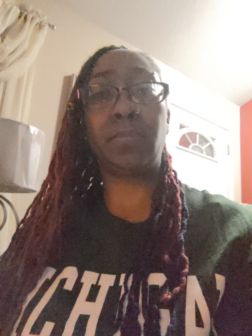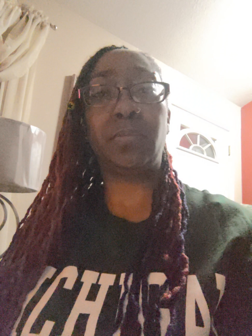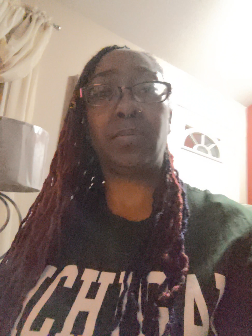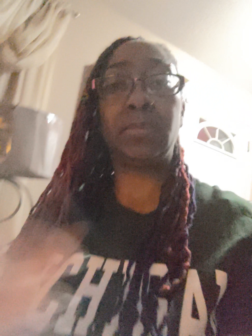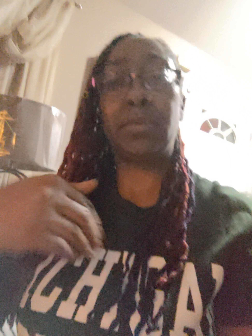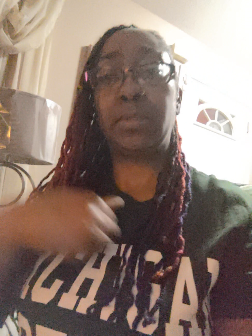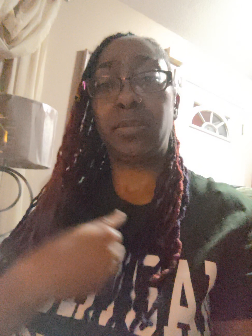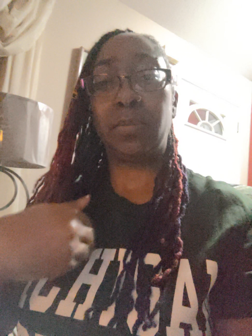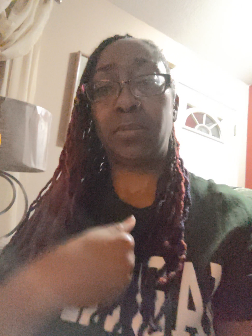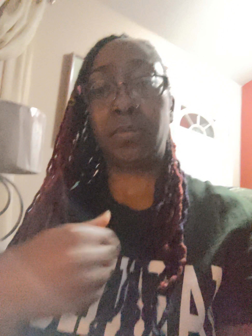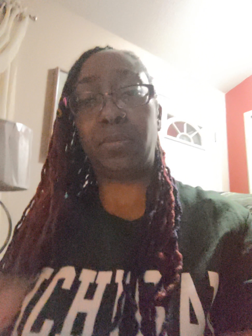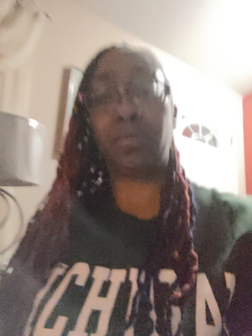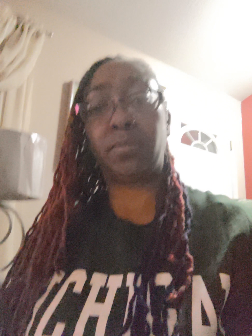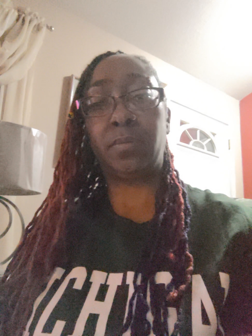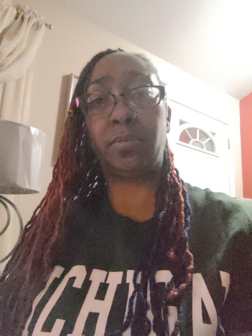animal